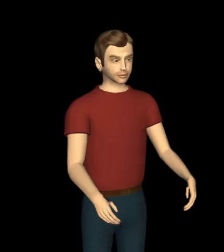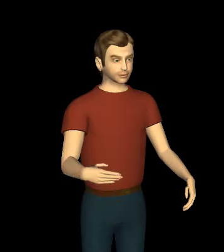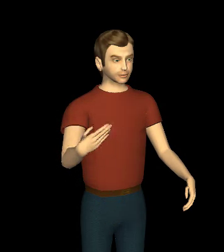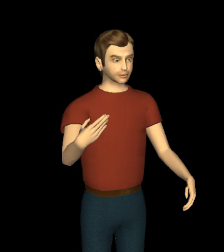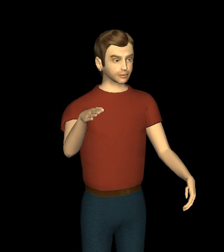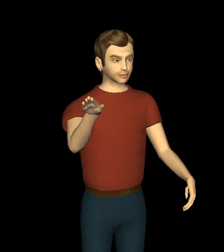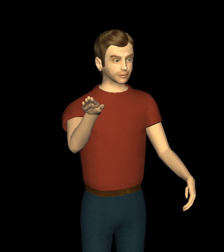آخر